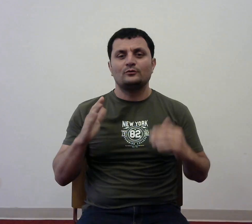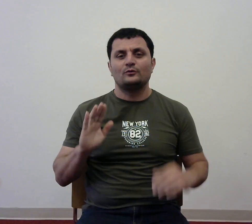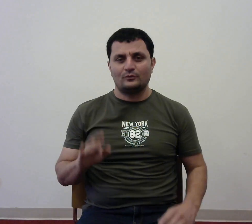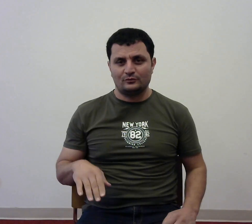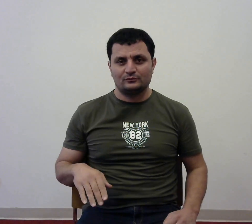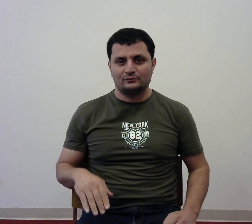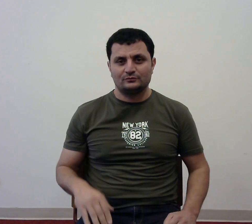olur